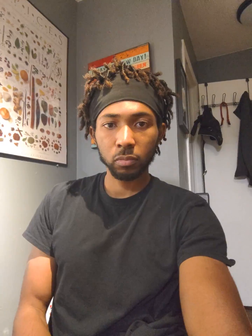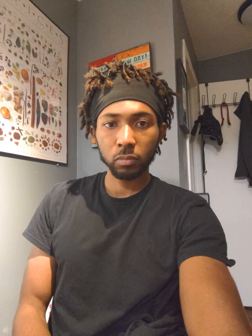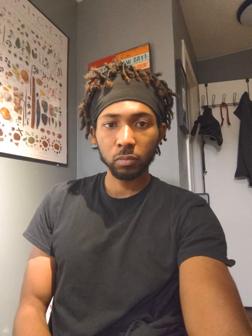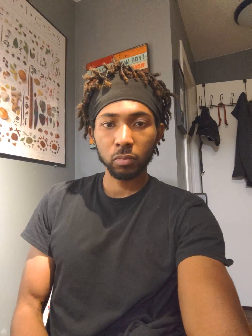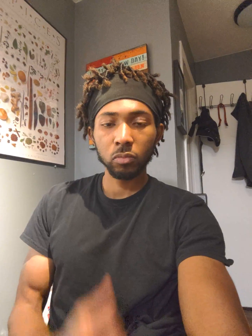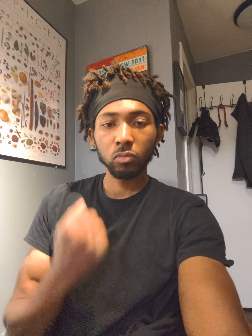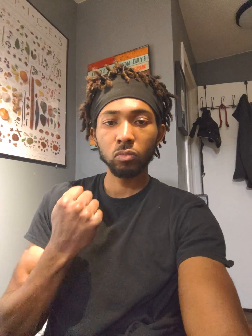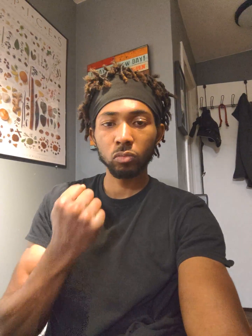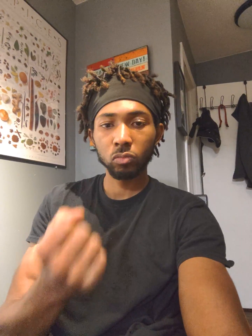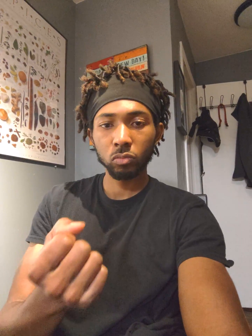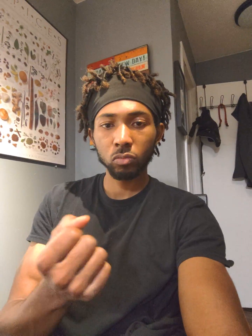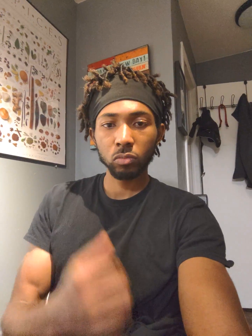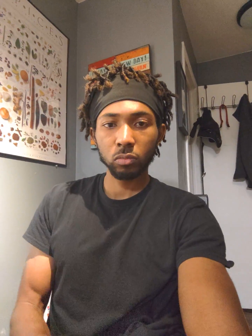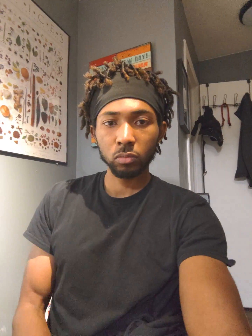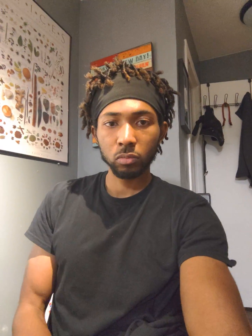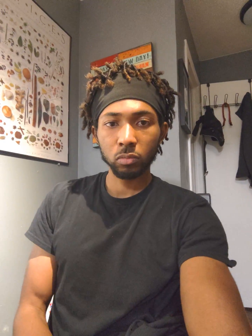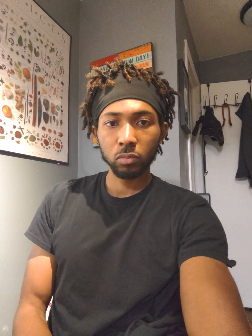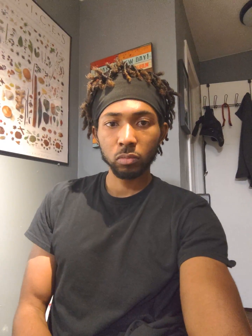drive